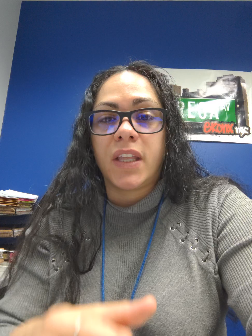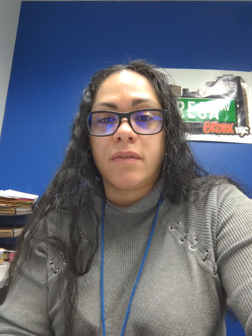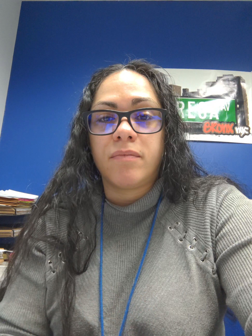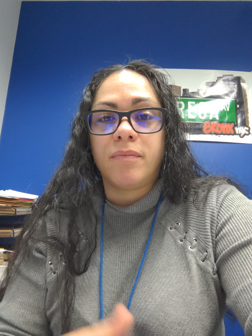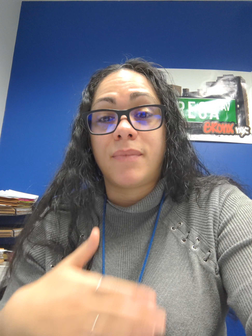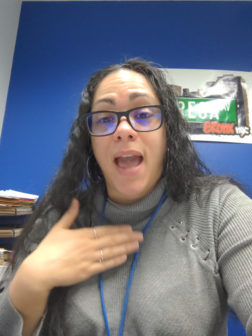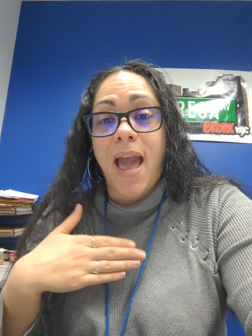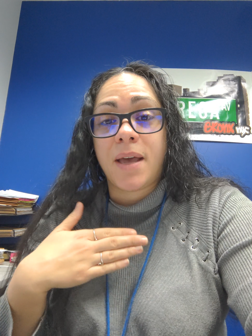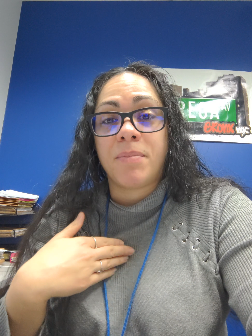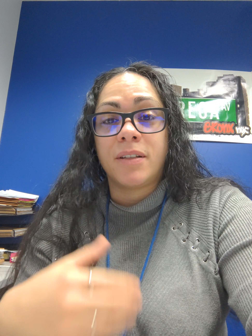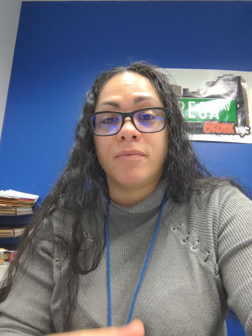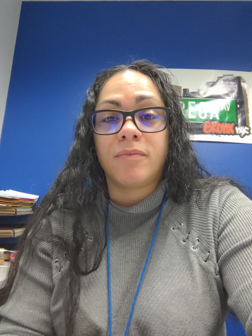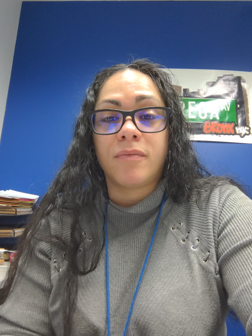happy